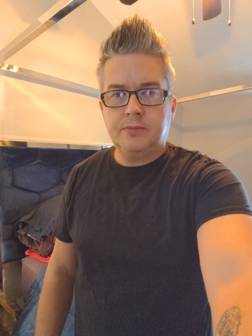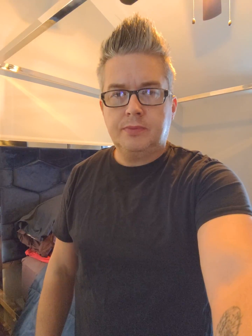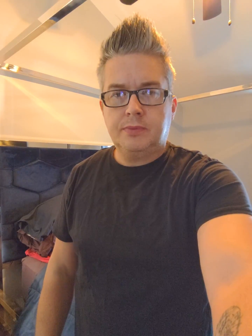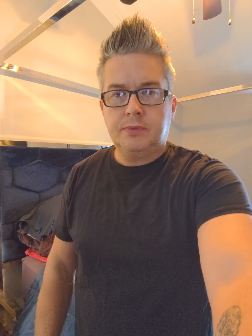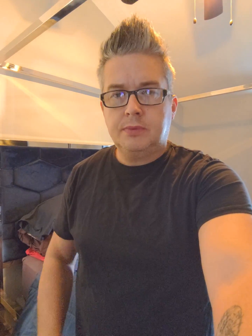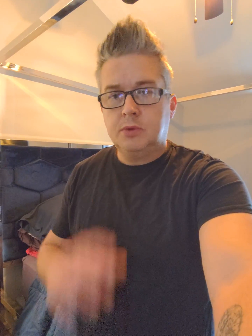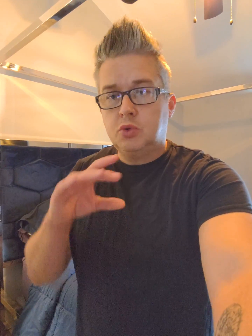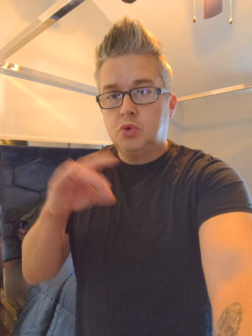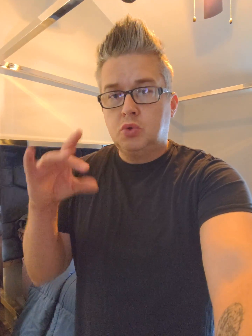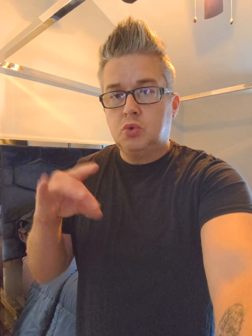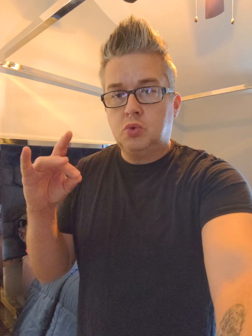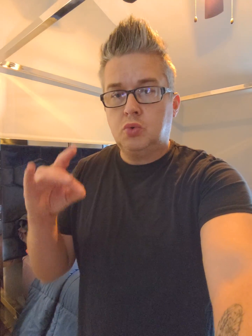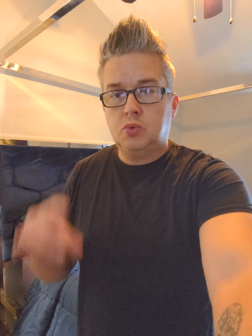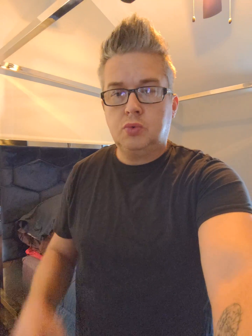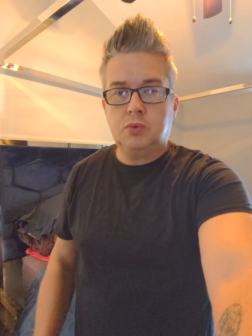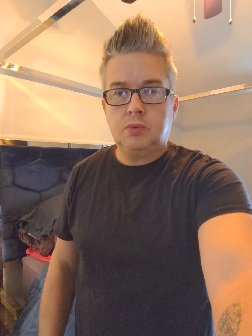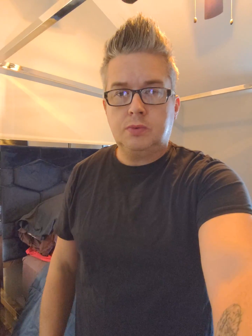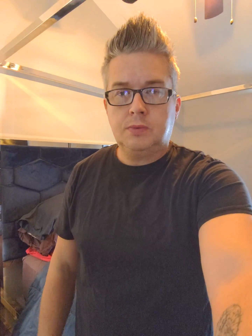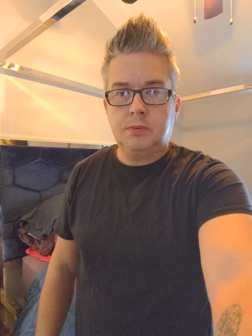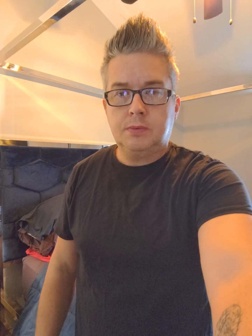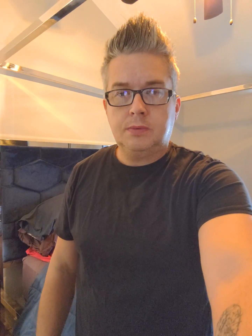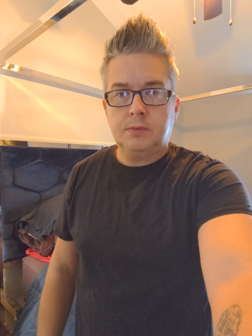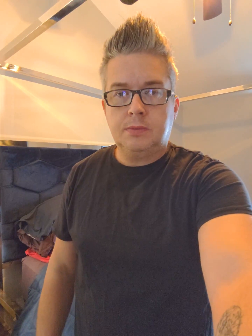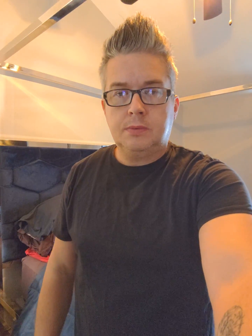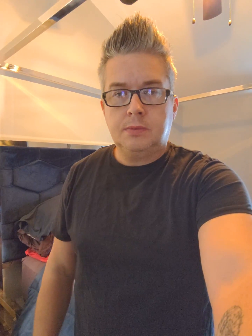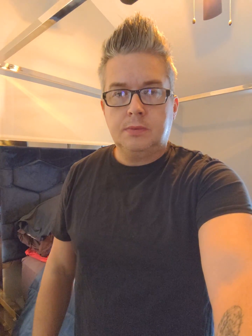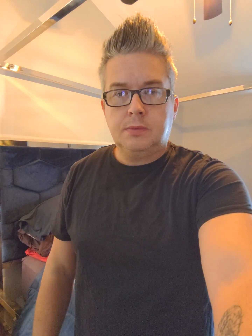choose